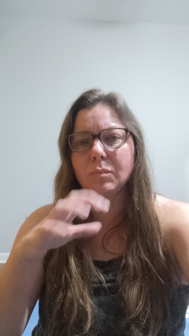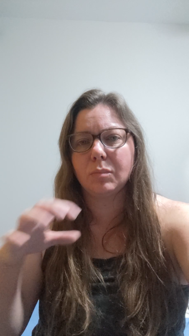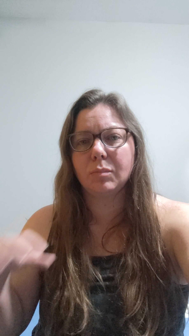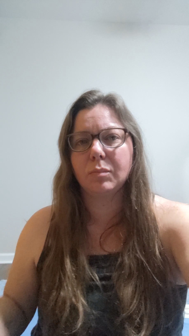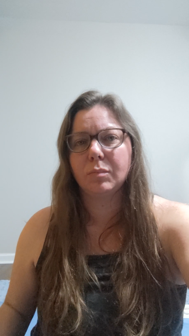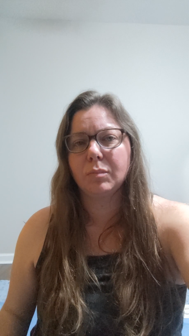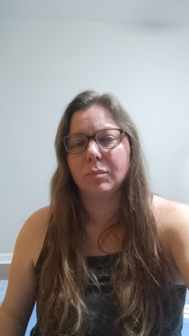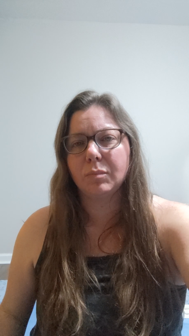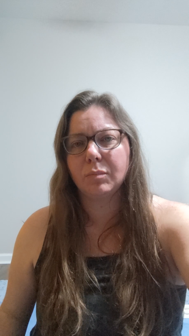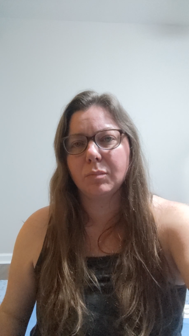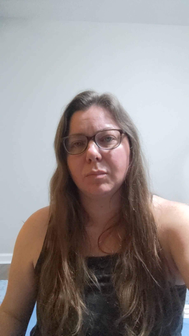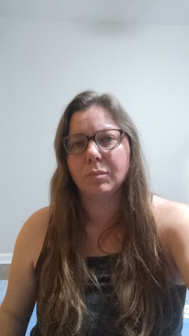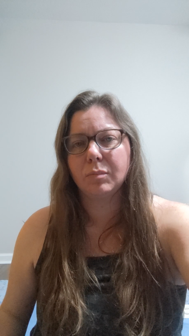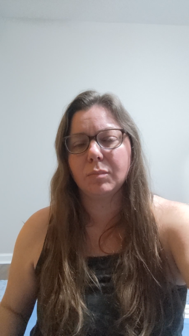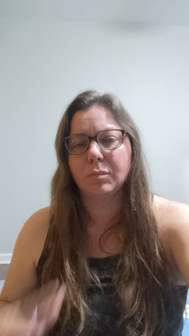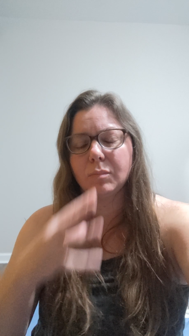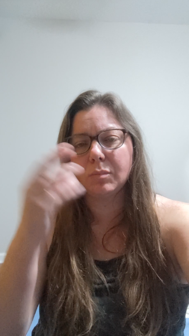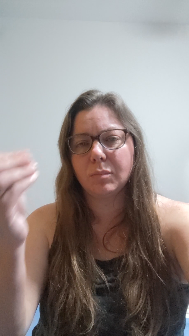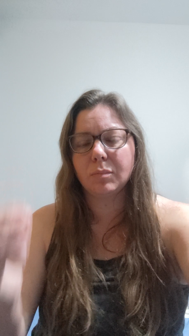going to